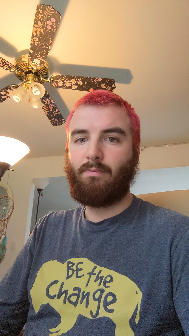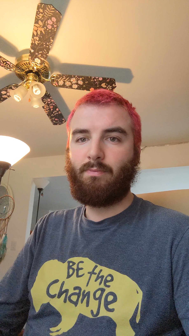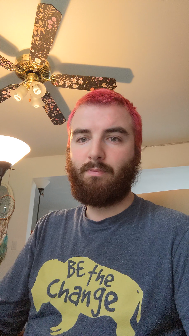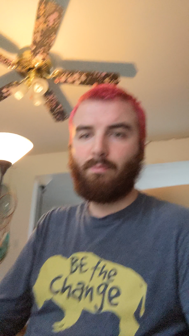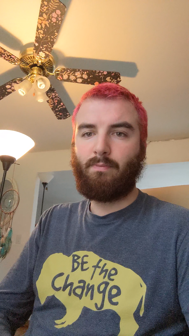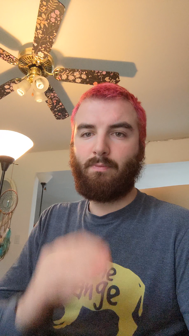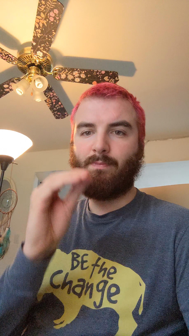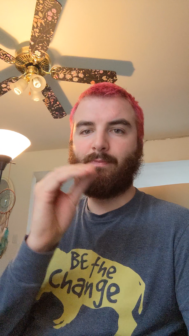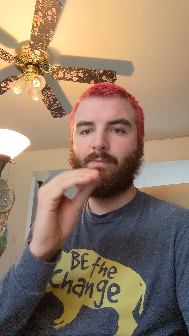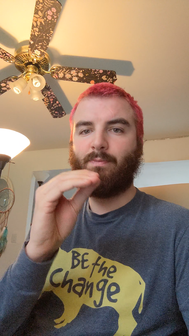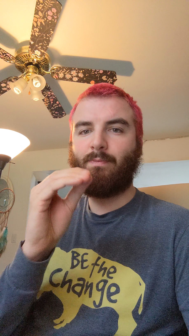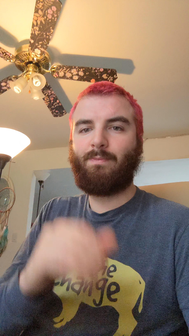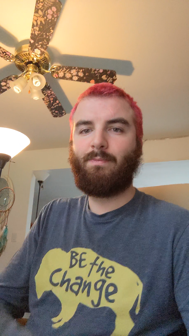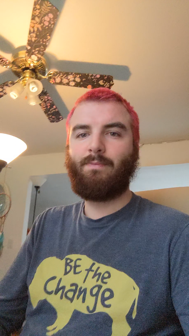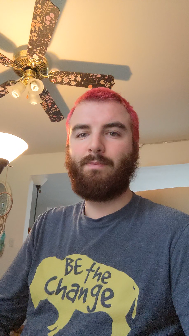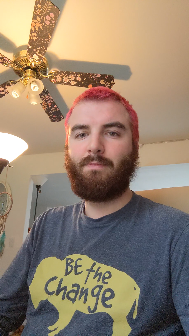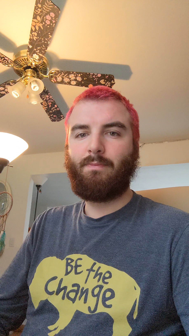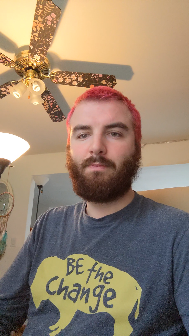more